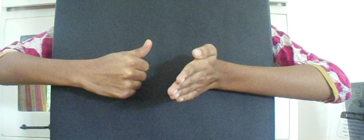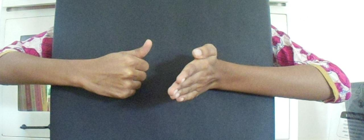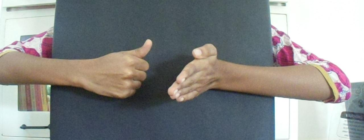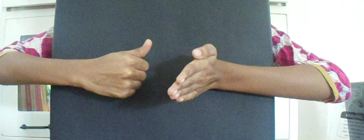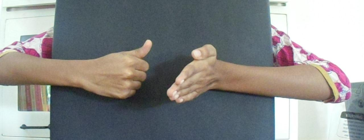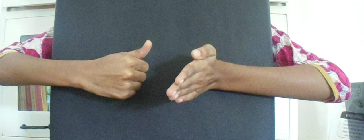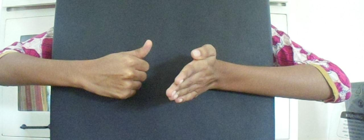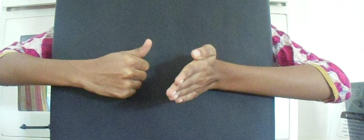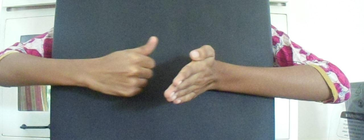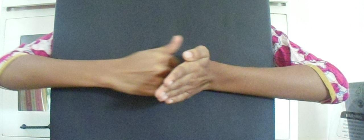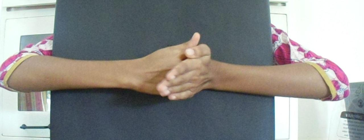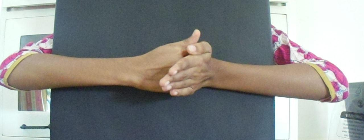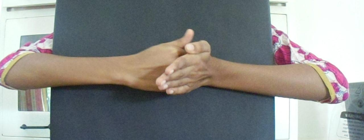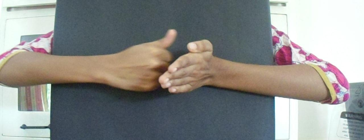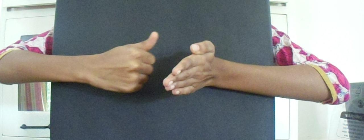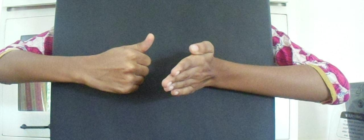accident